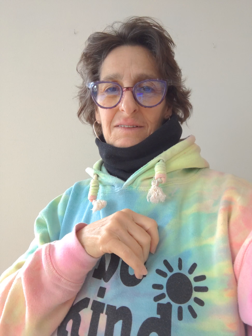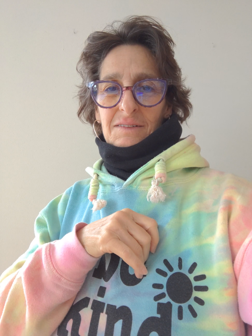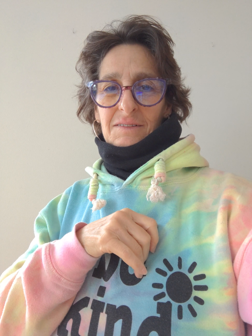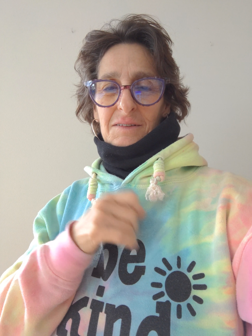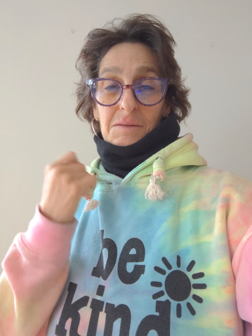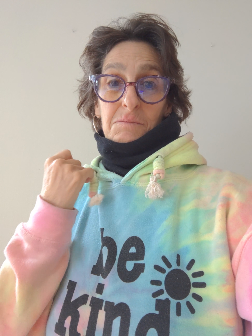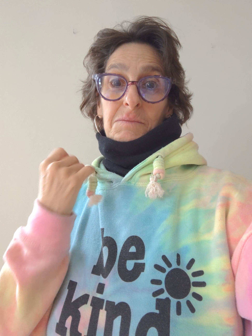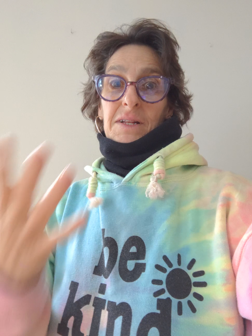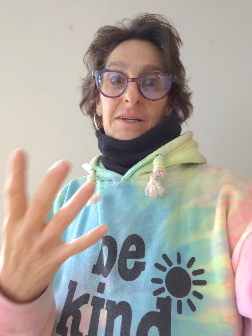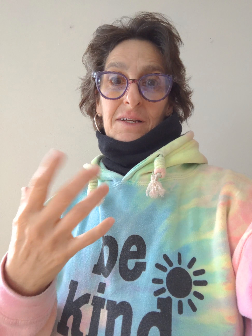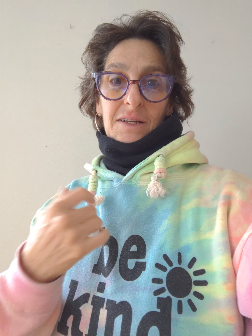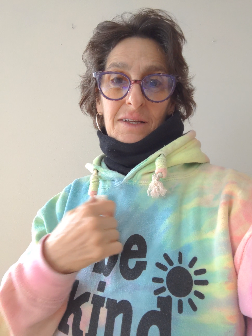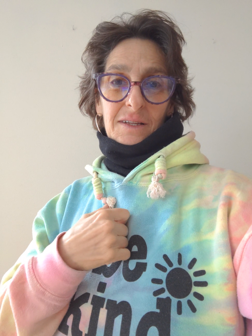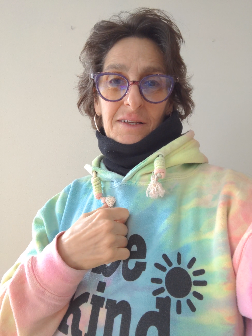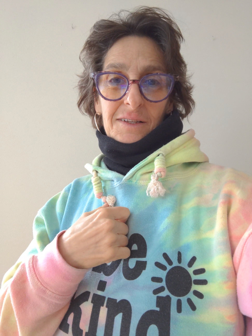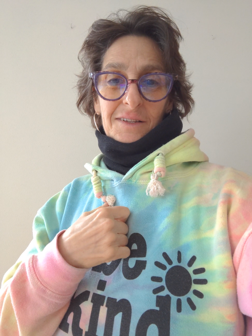many